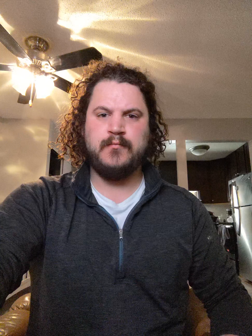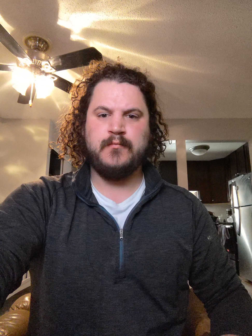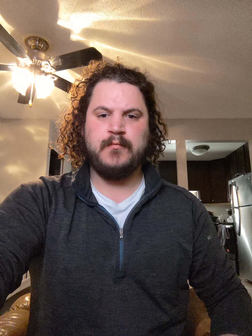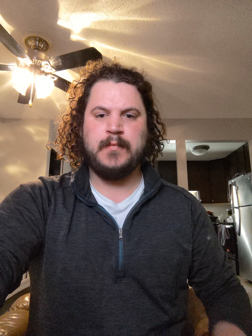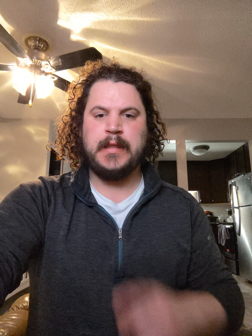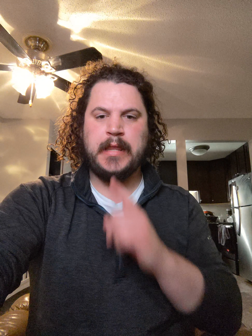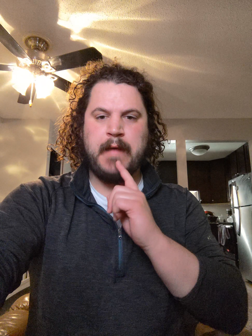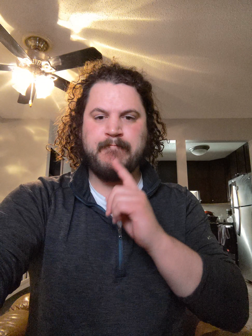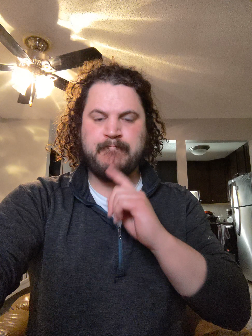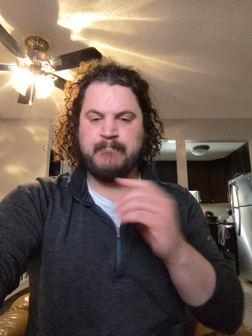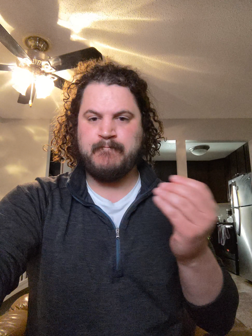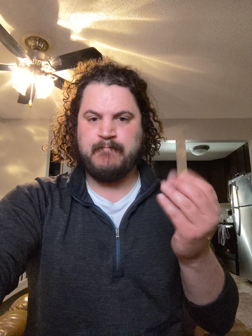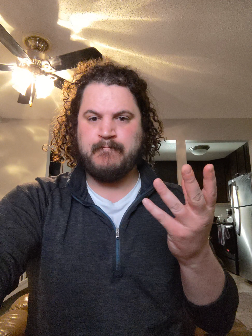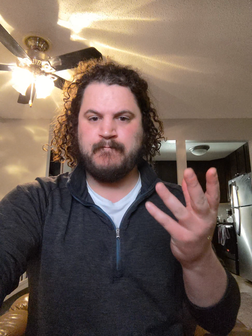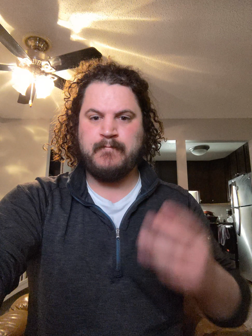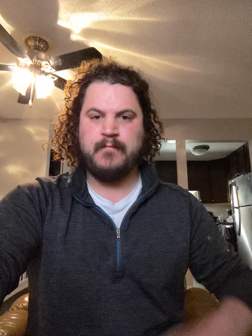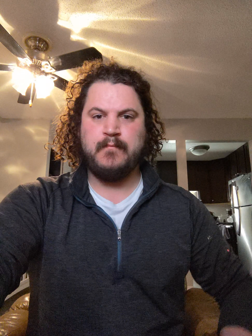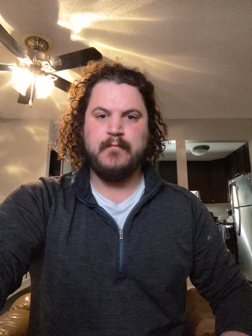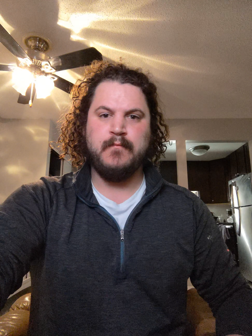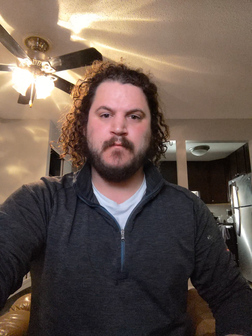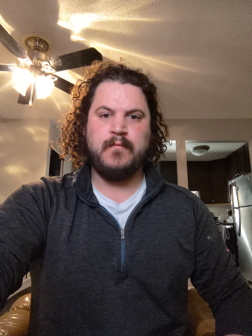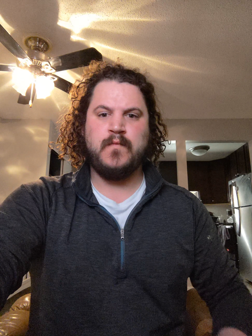lamp